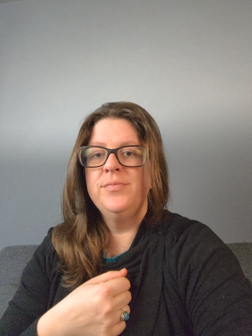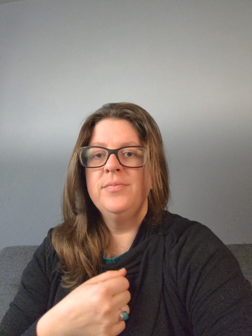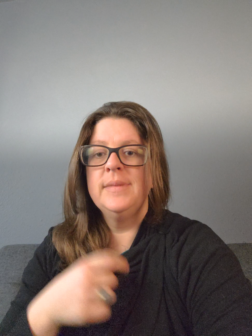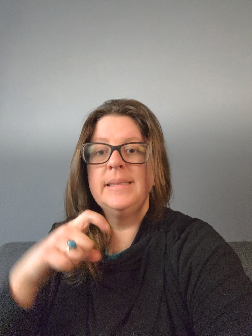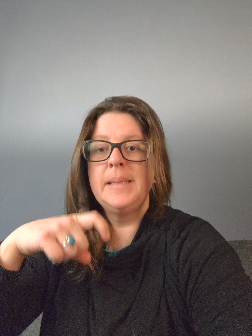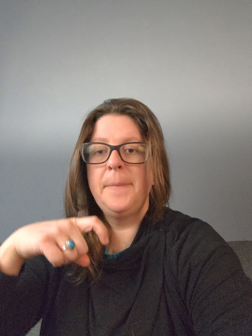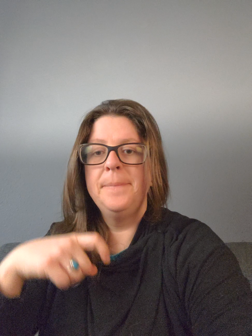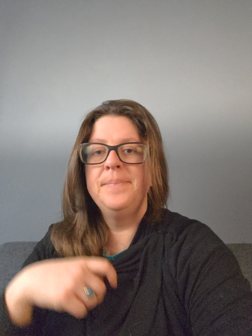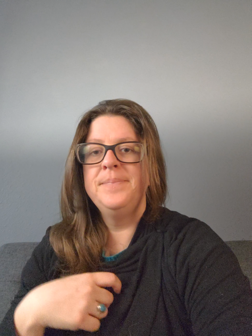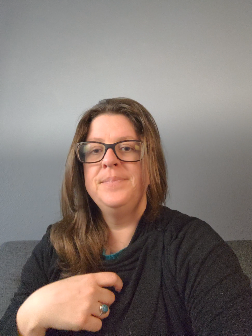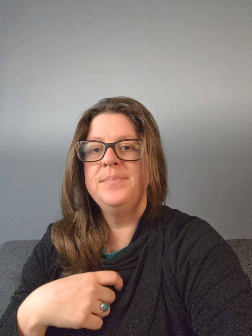time